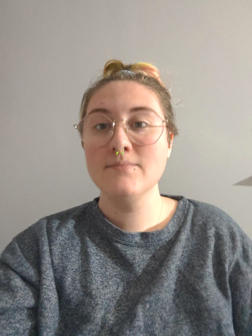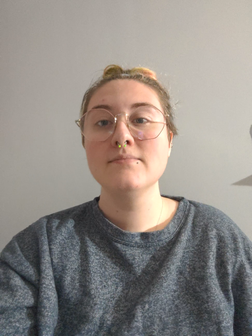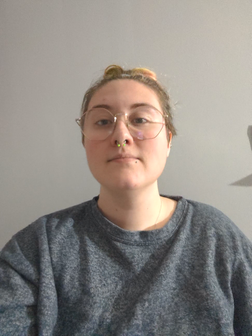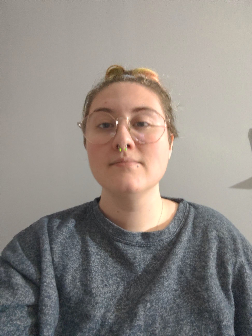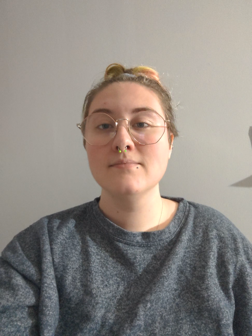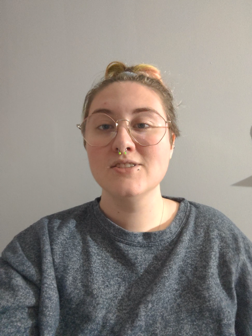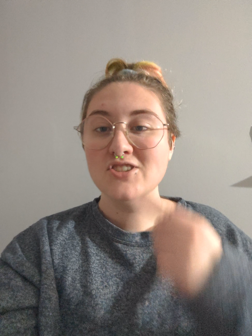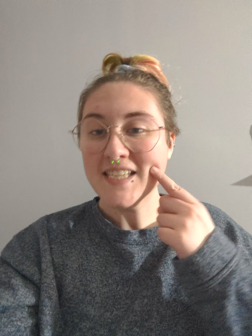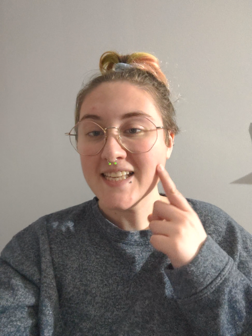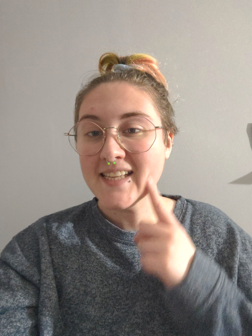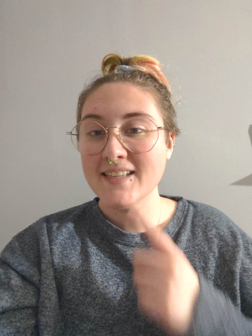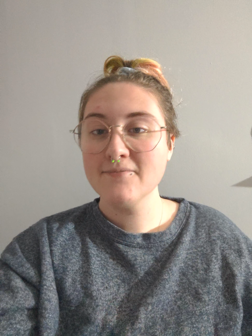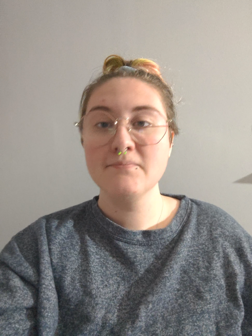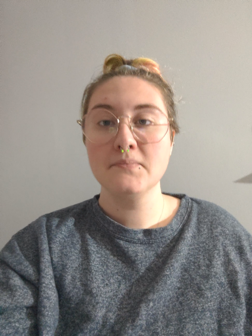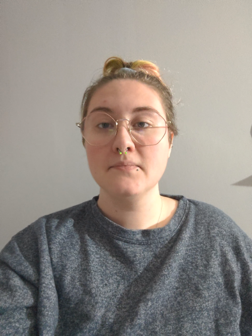cheek